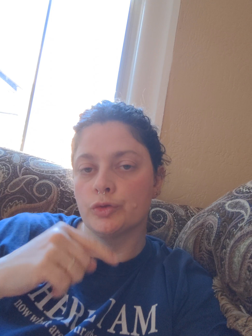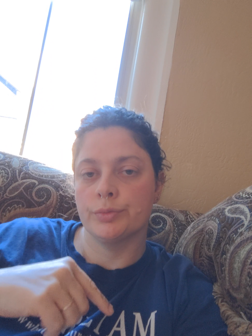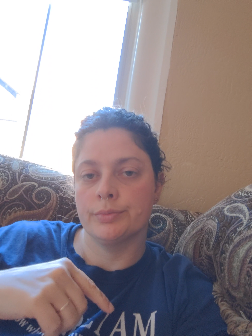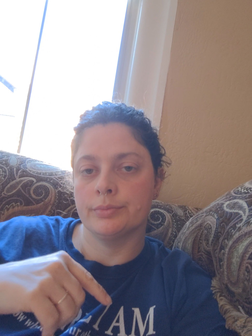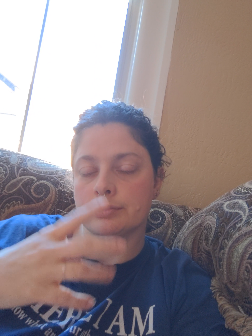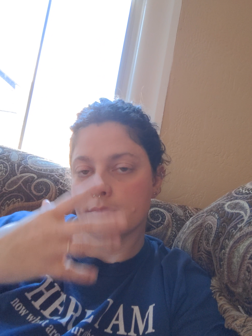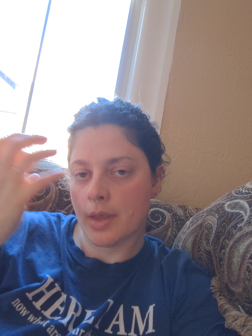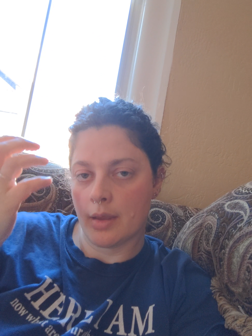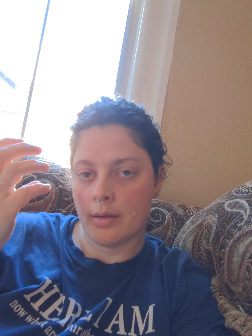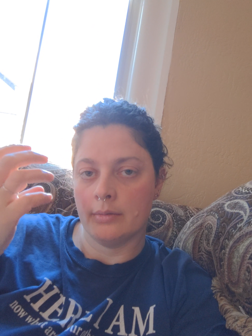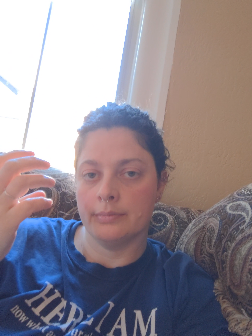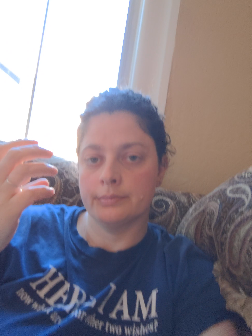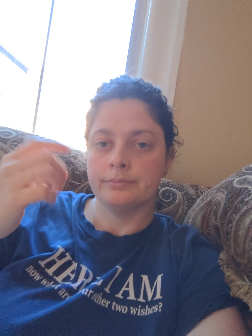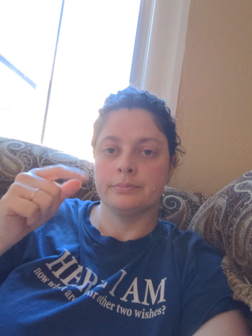mad